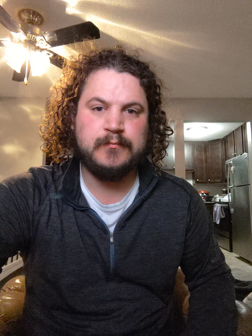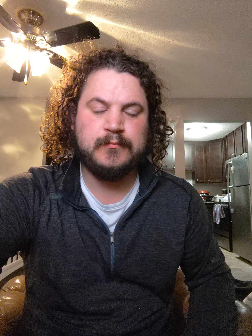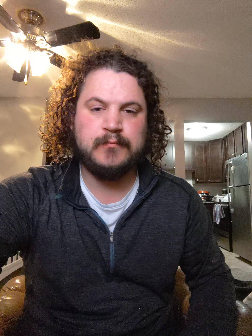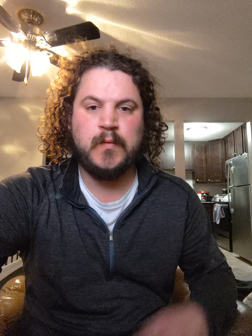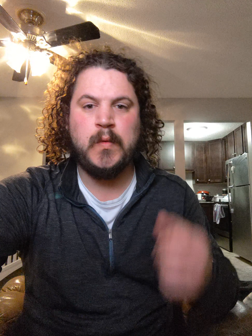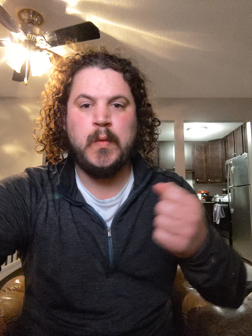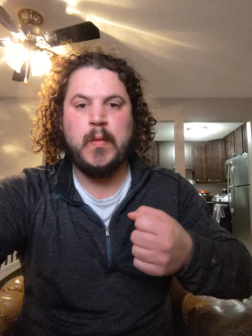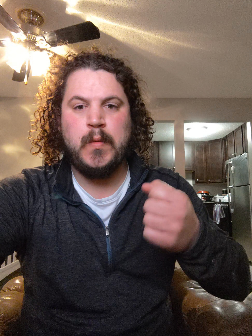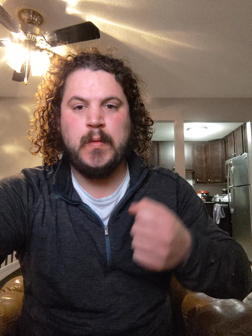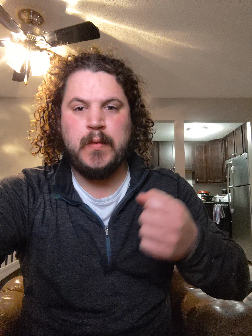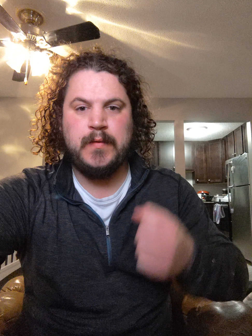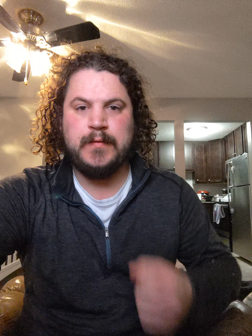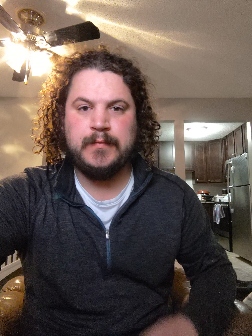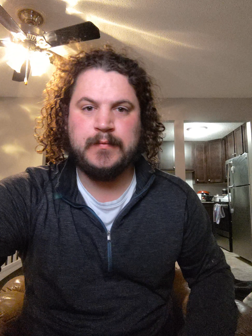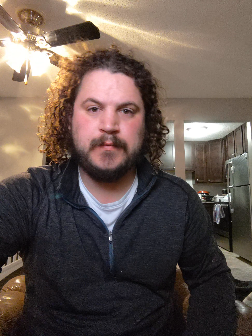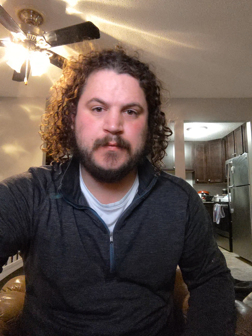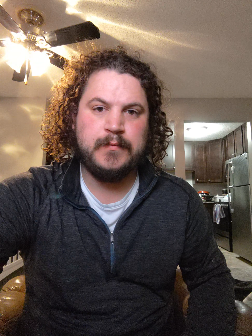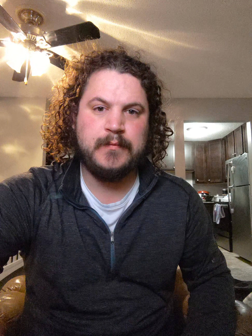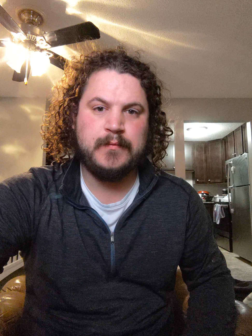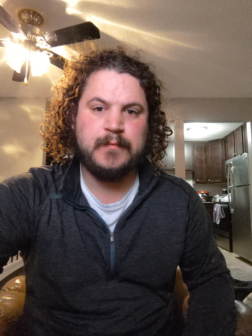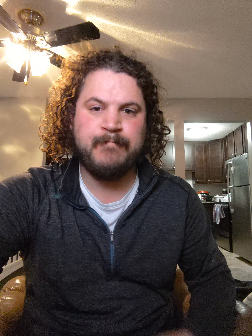car